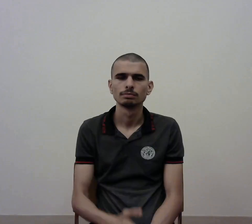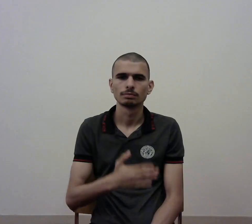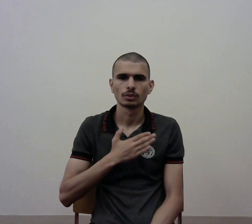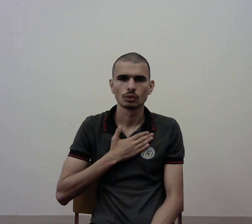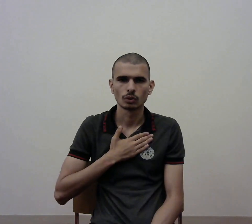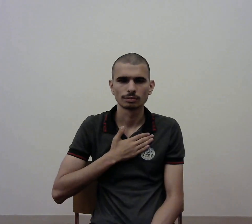mən